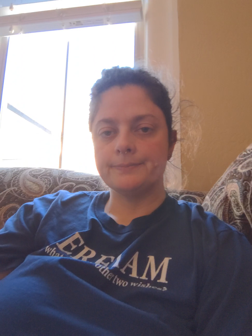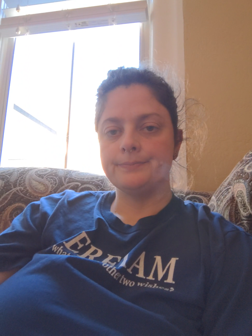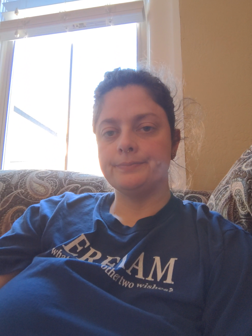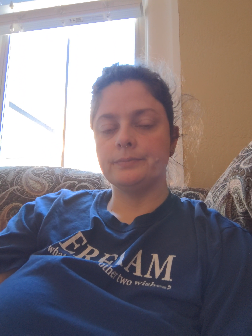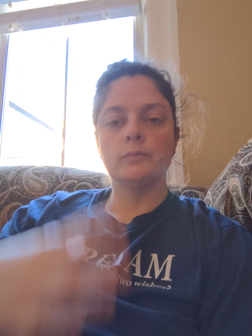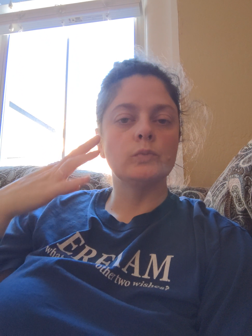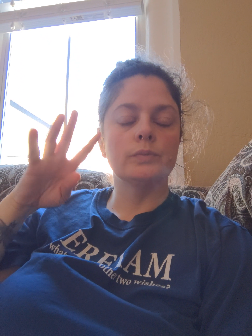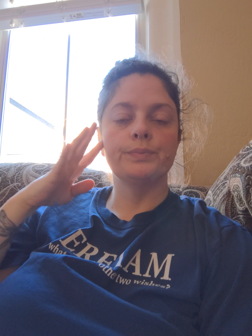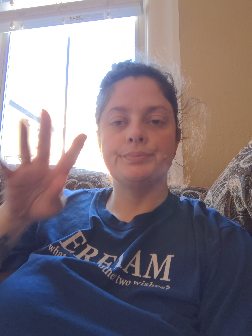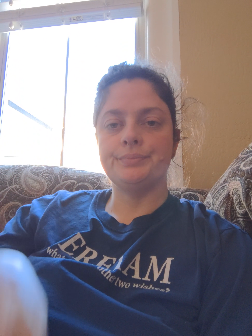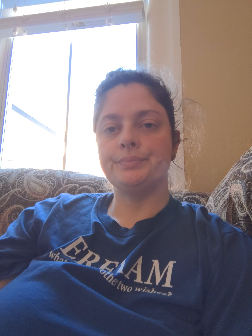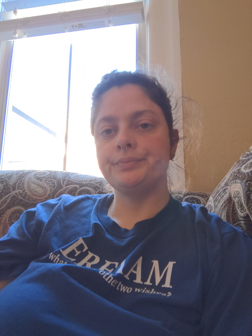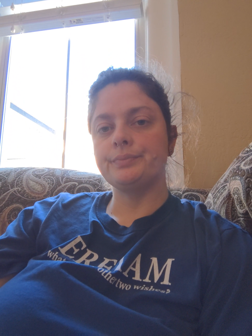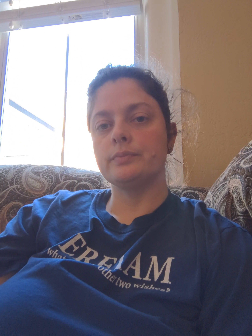noisy